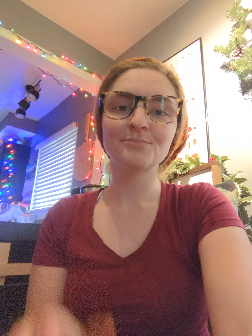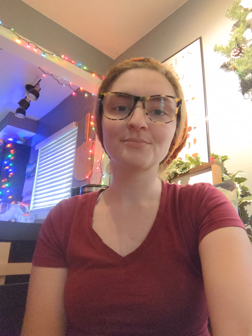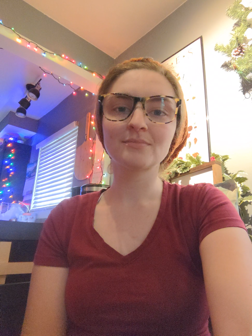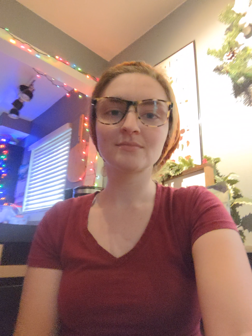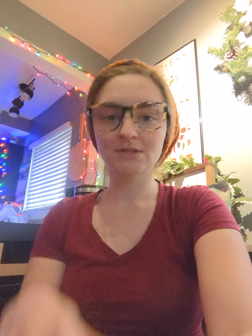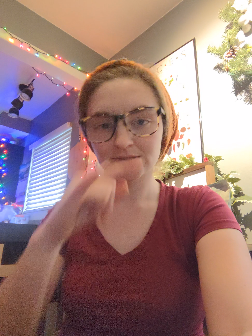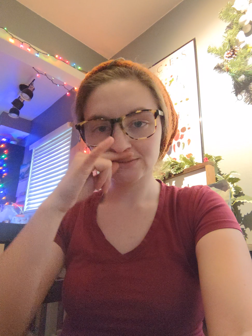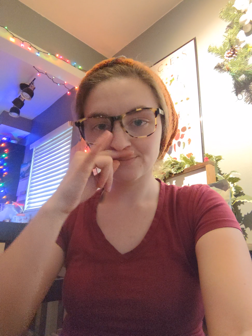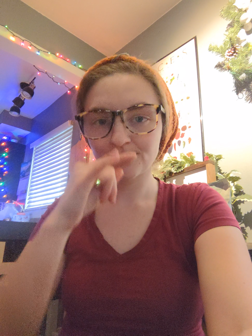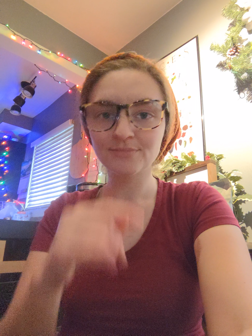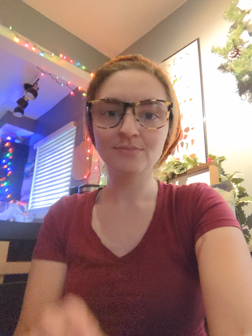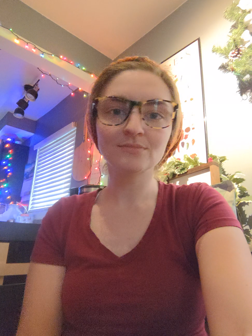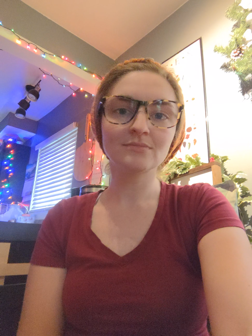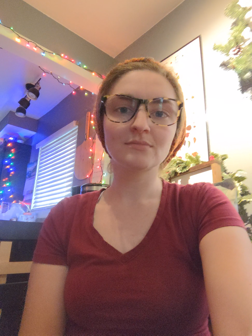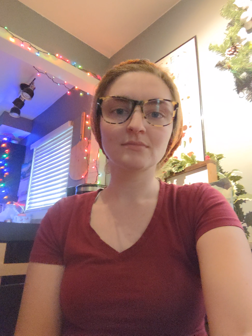child